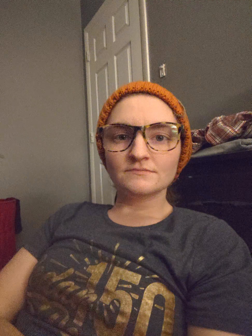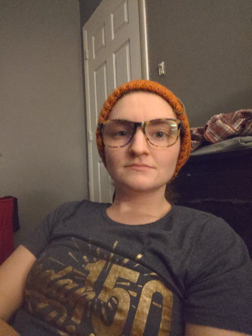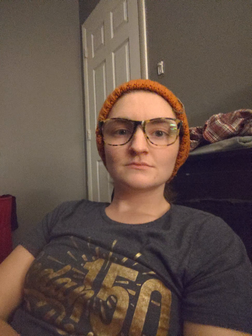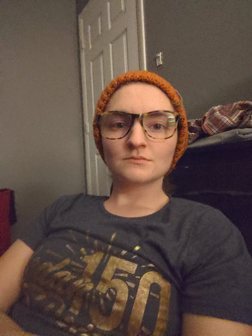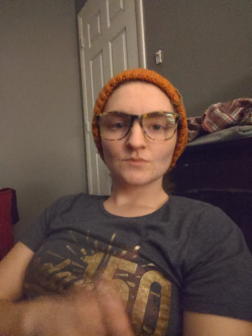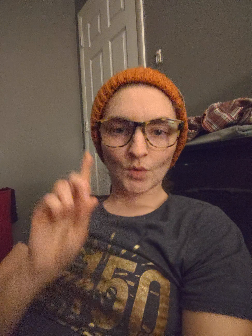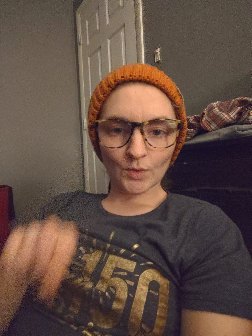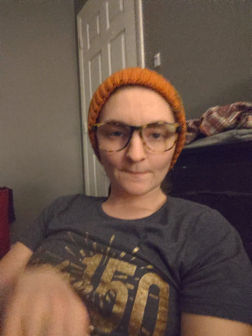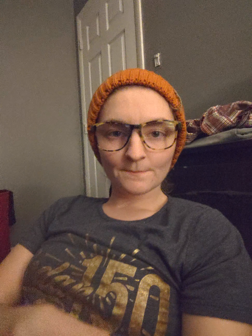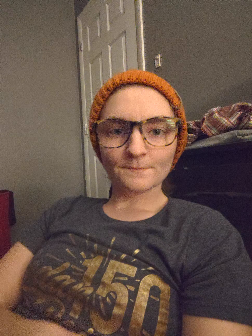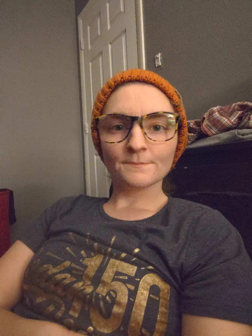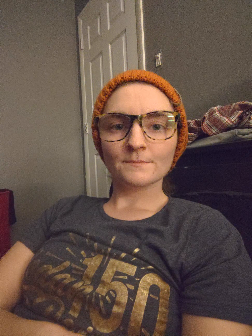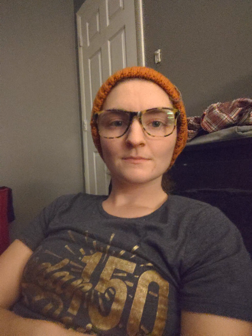go